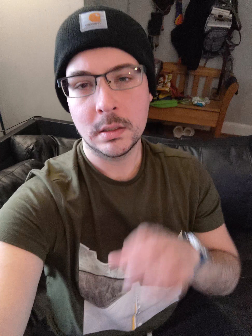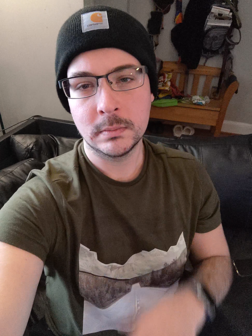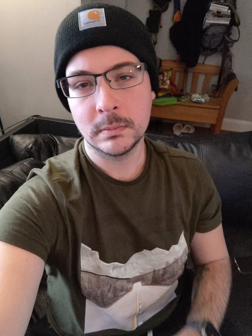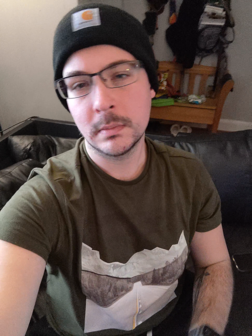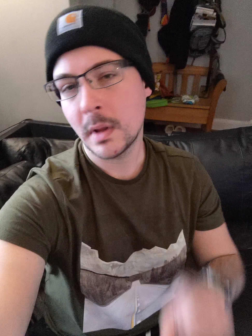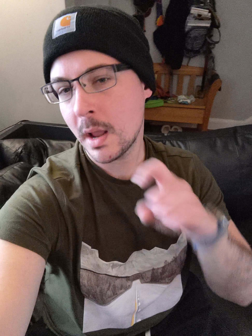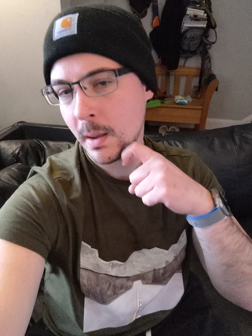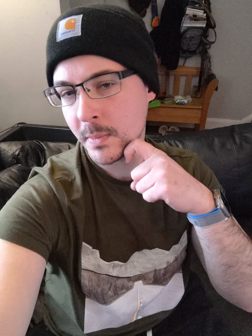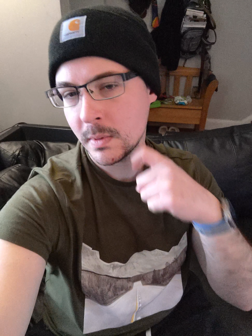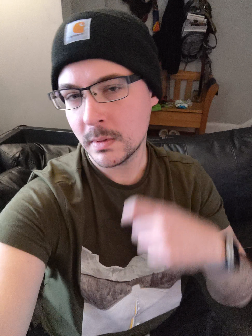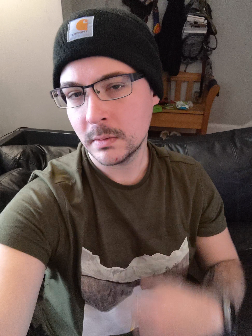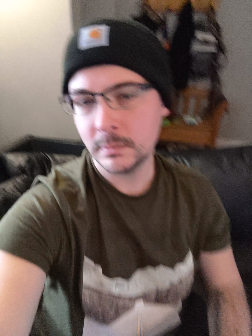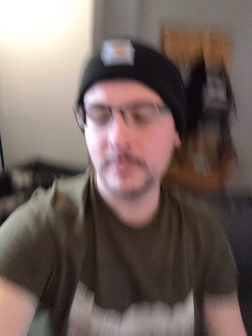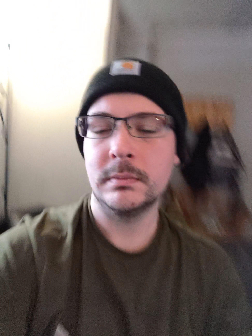apple